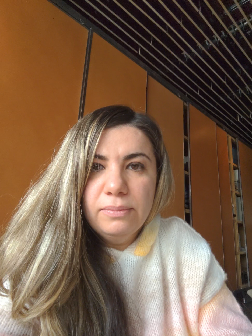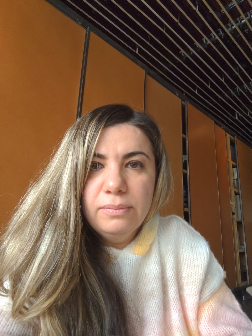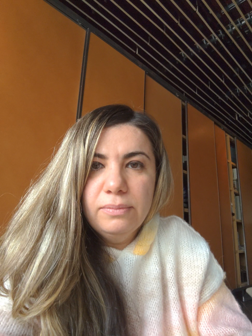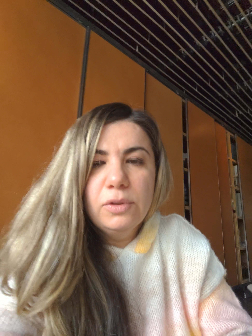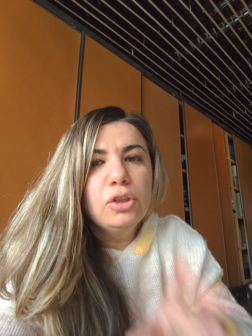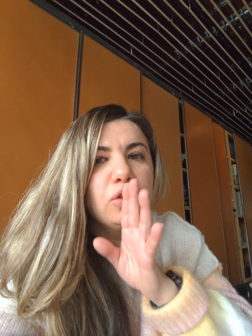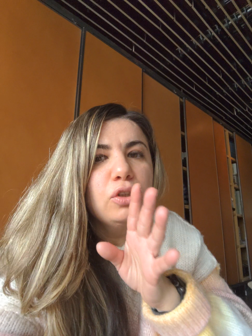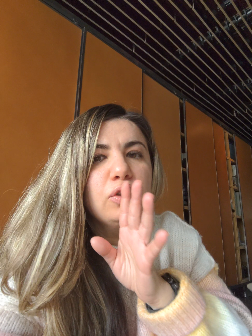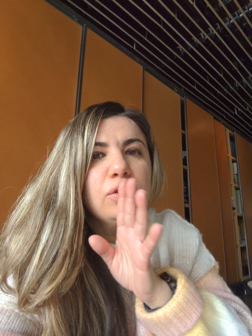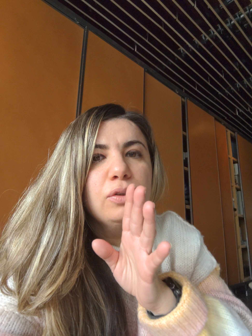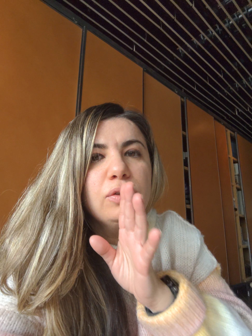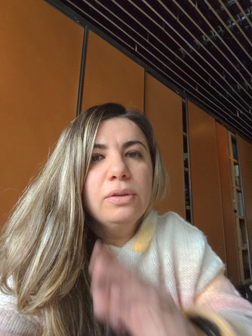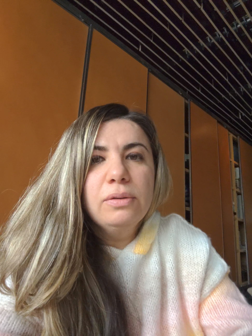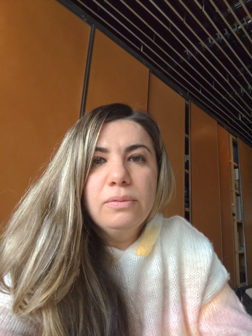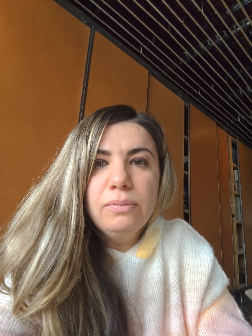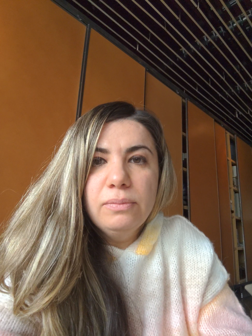talk